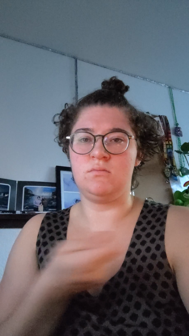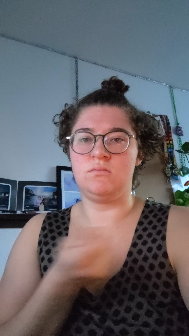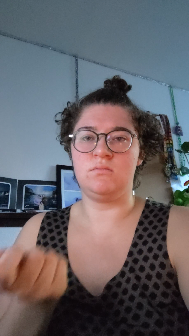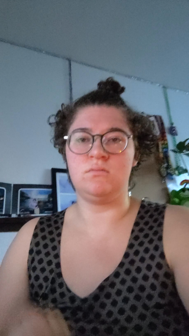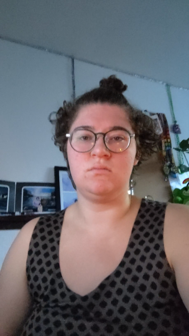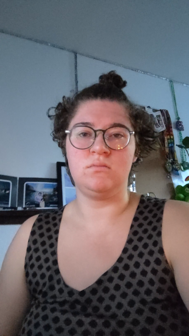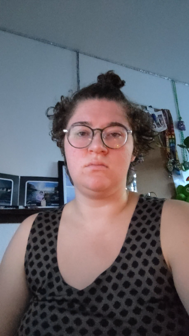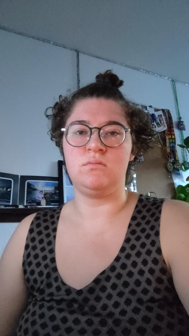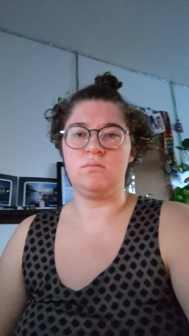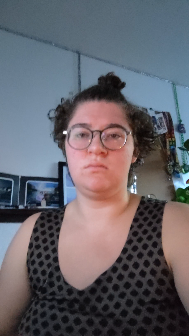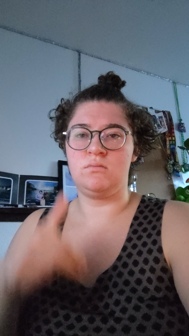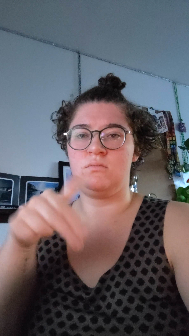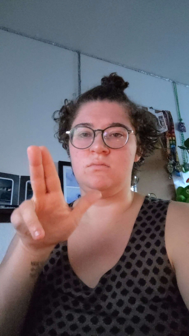lick